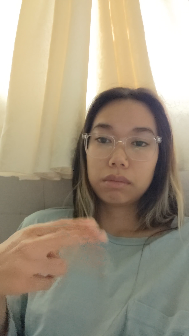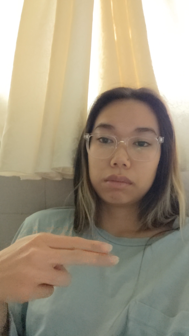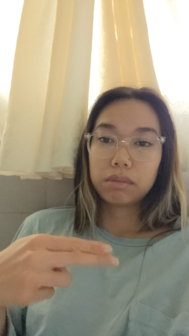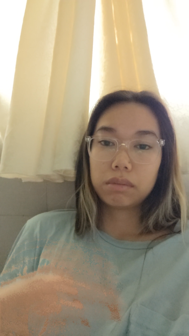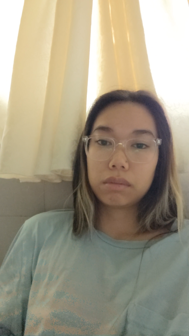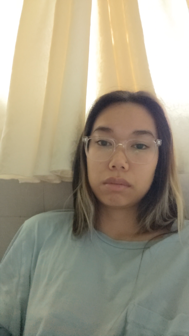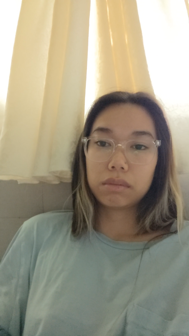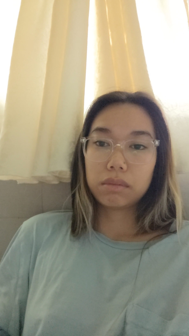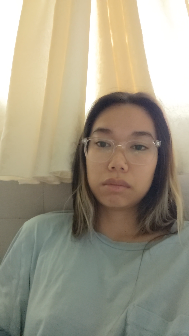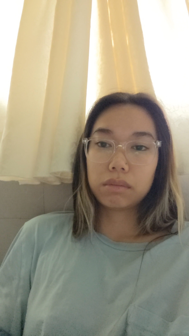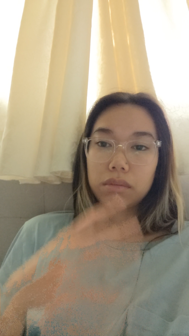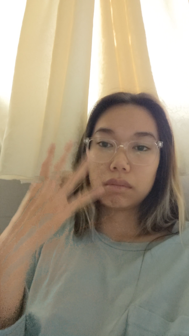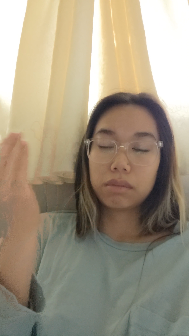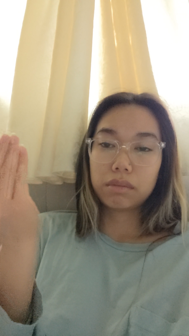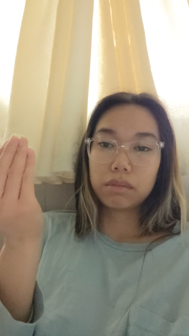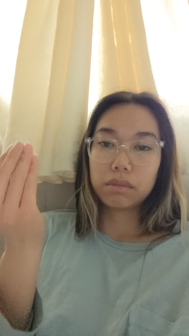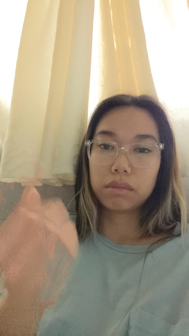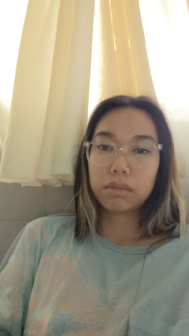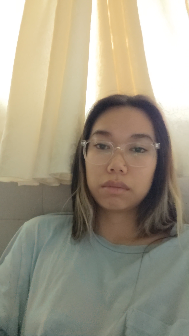going to